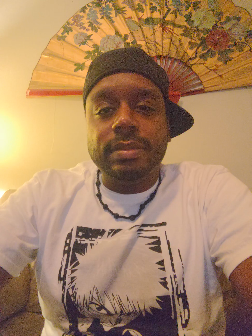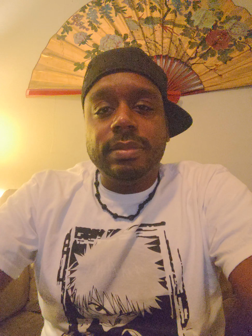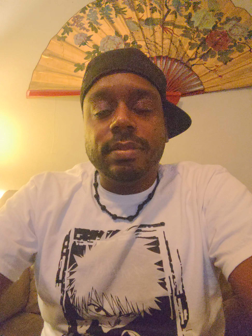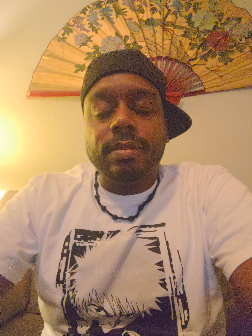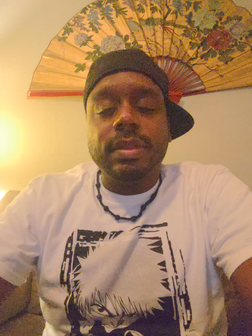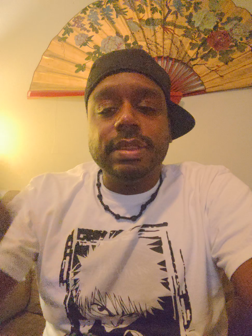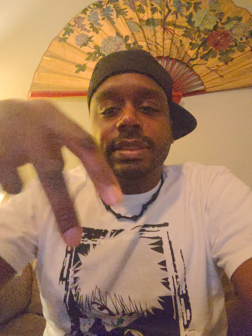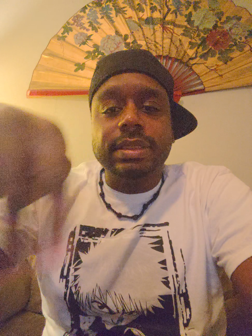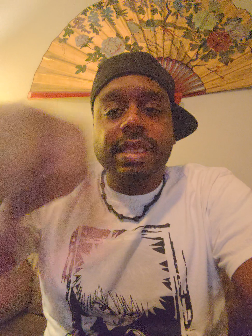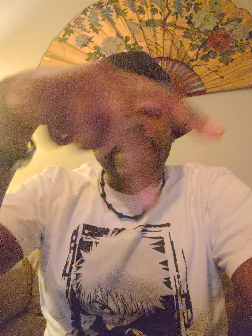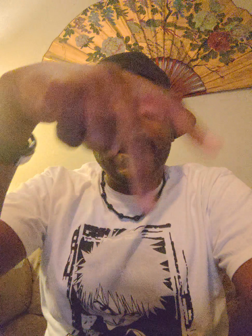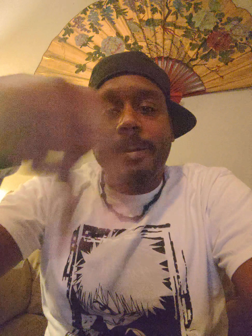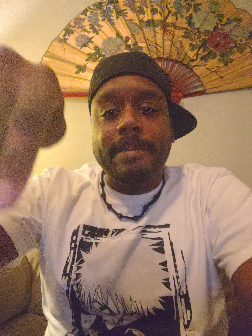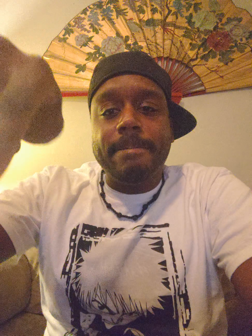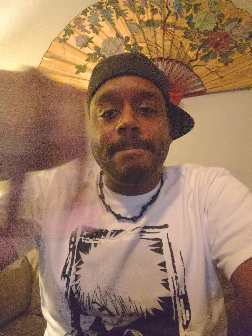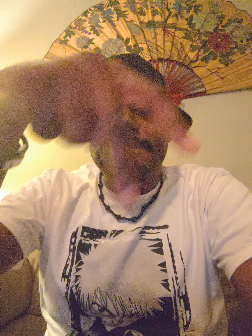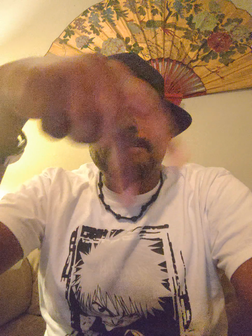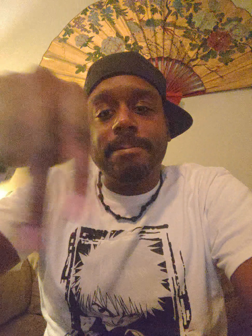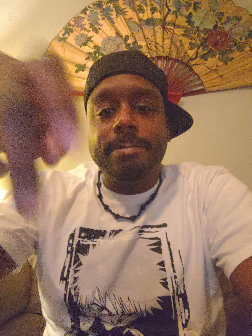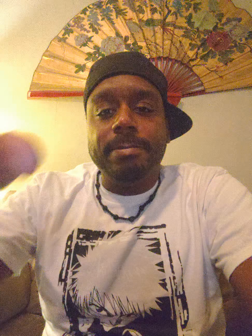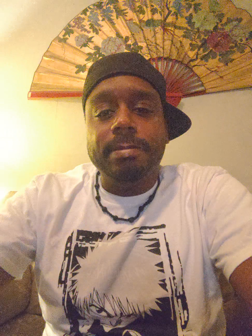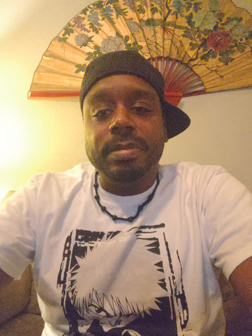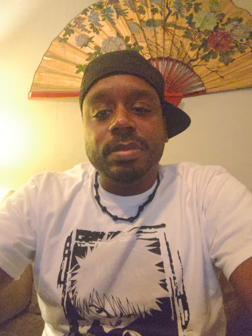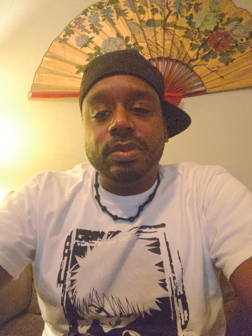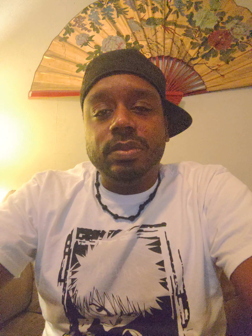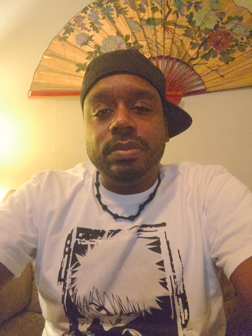dance